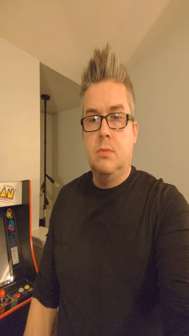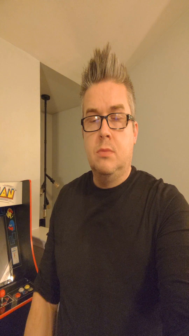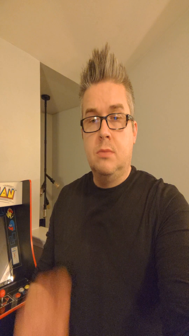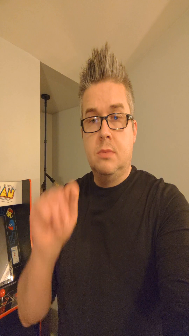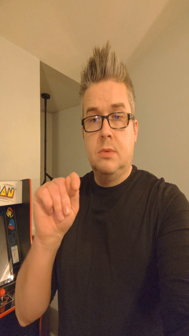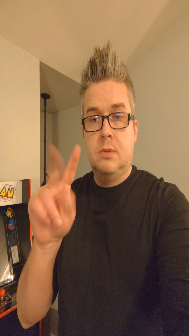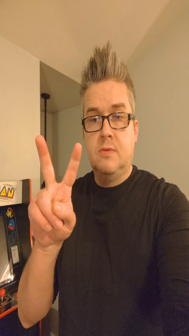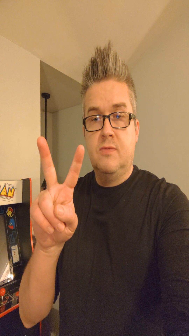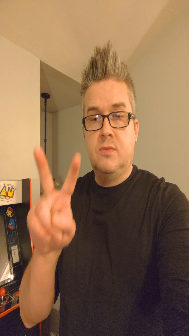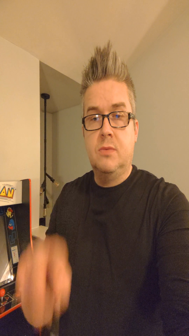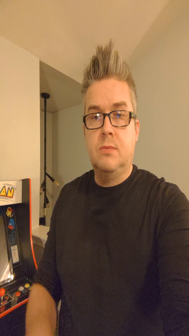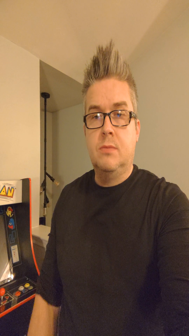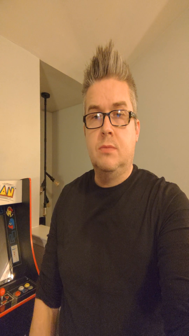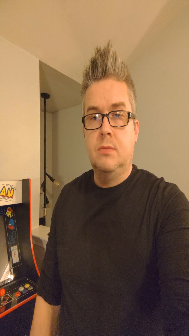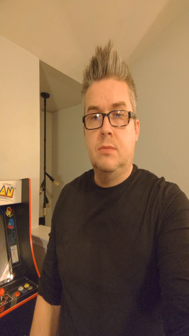TV